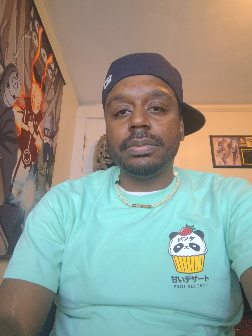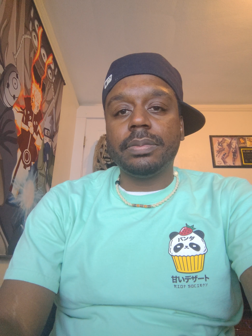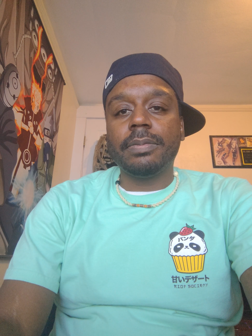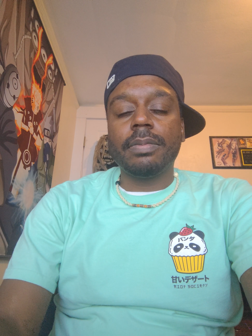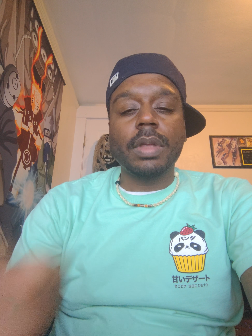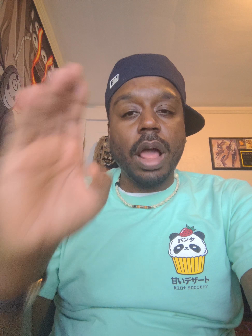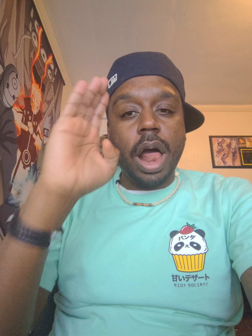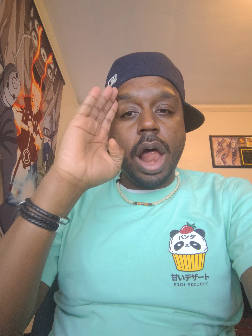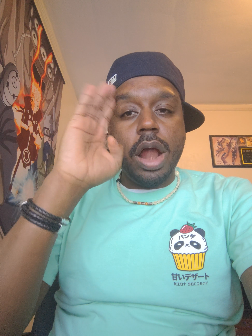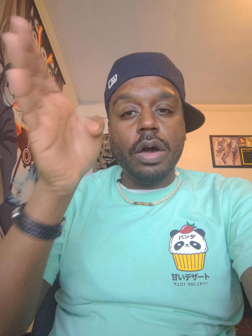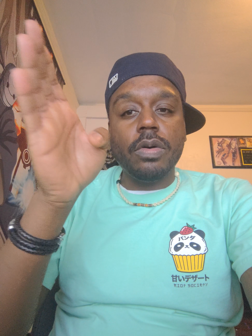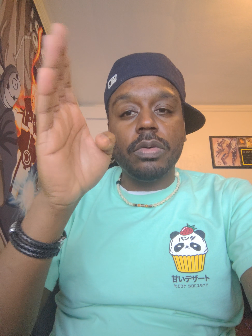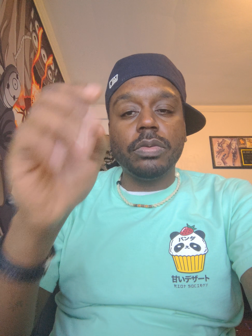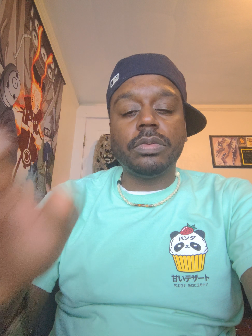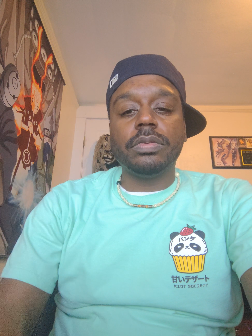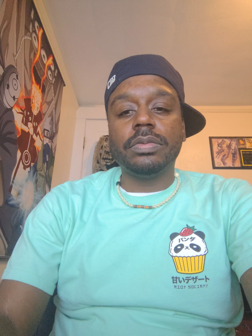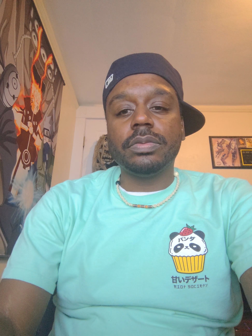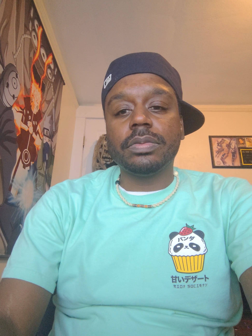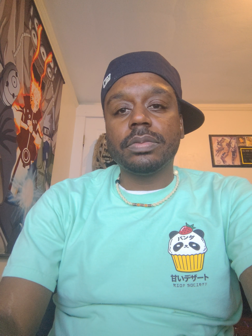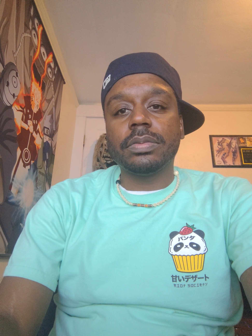hello